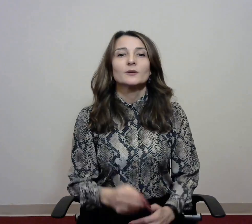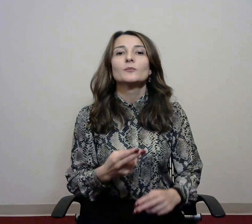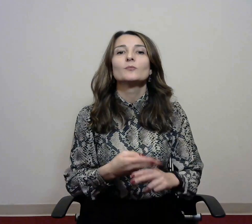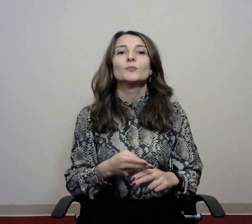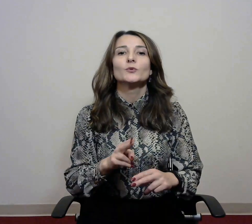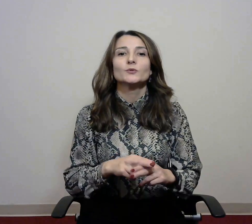bu